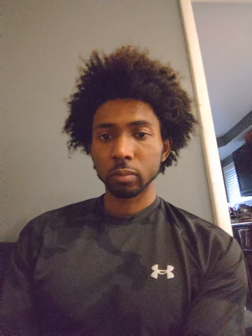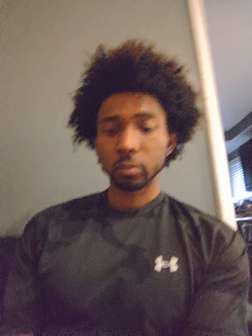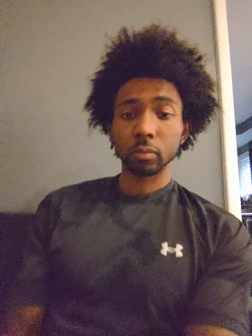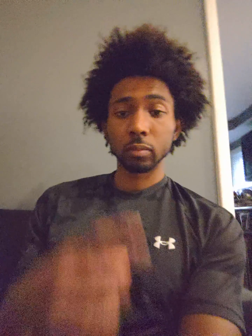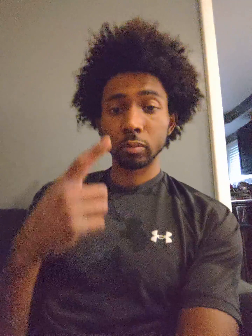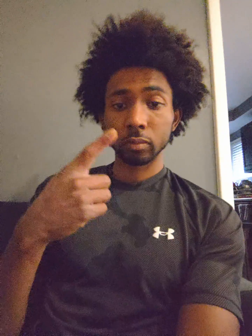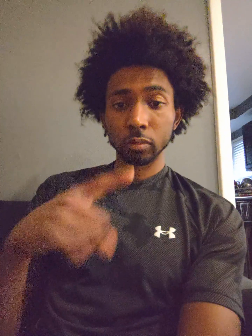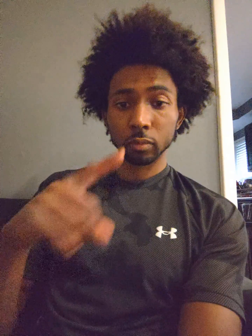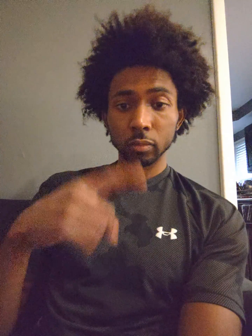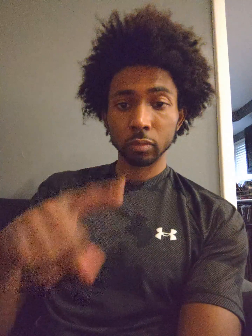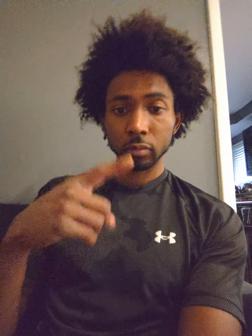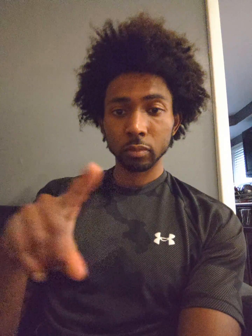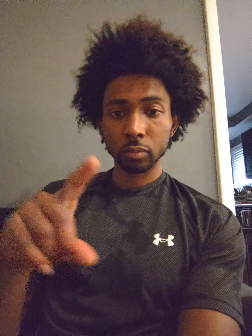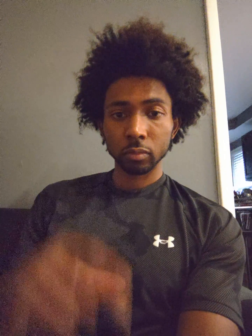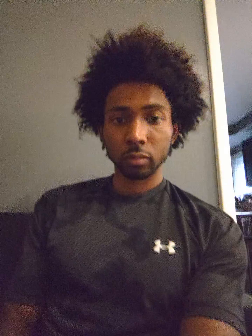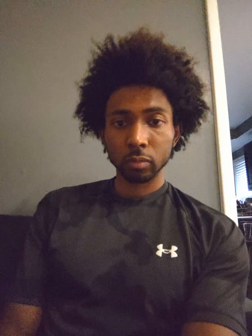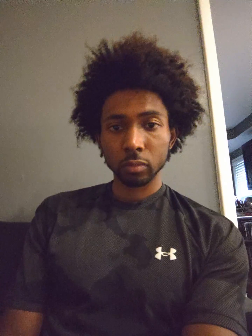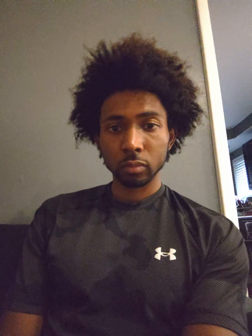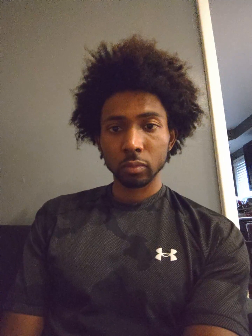knife